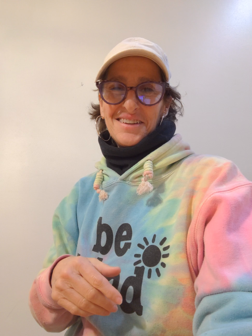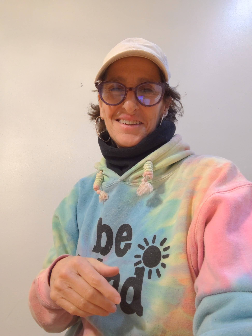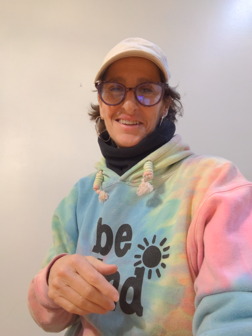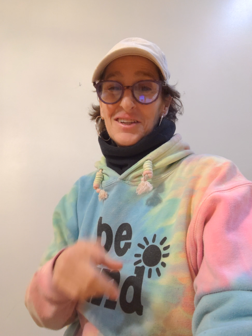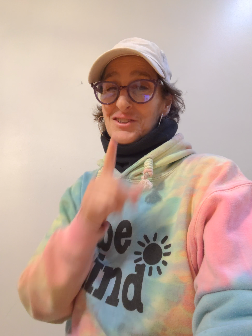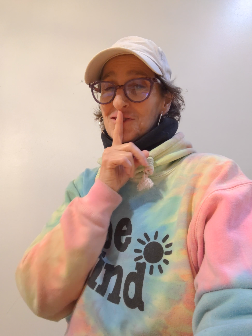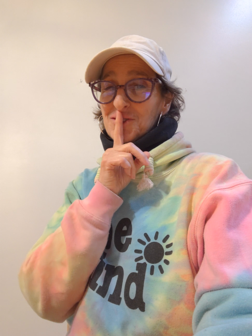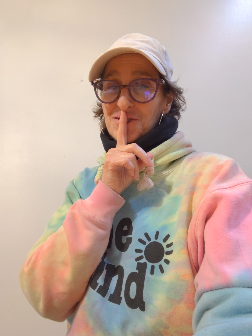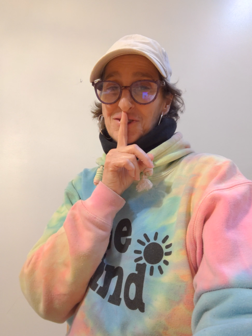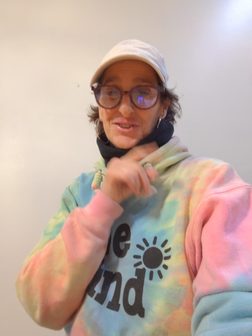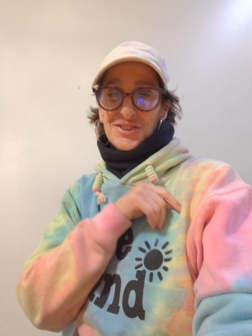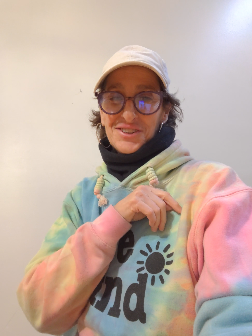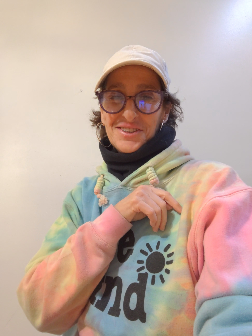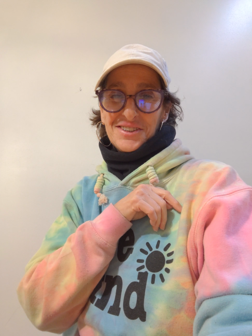shhh